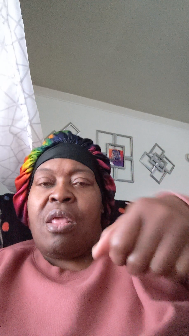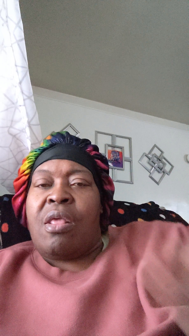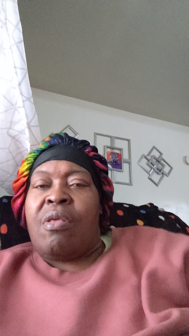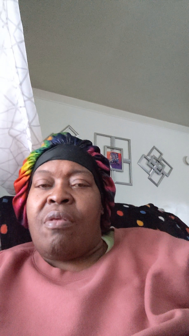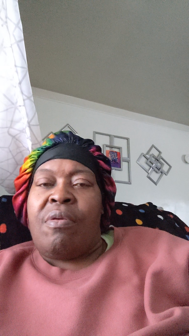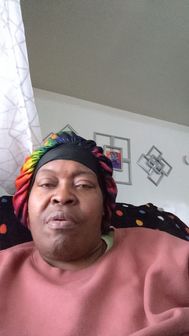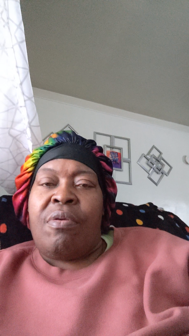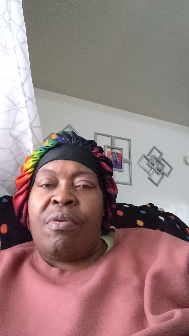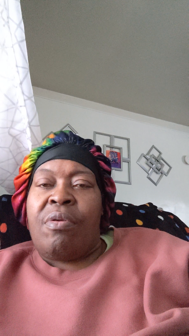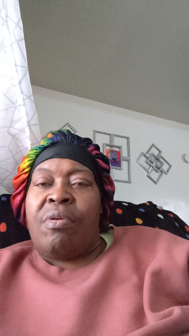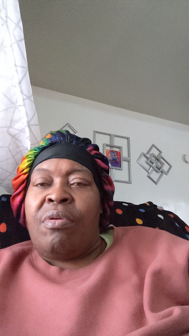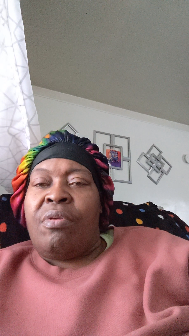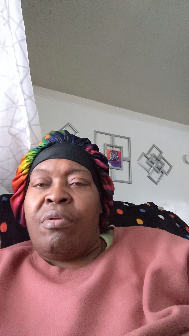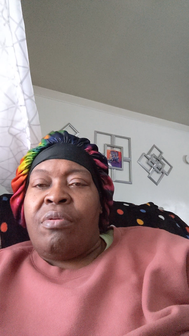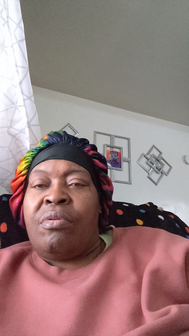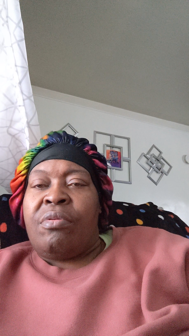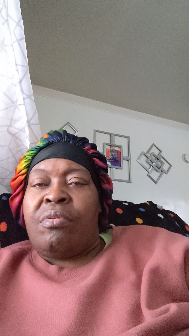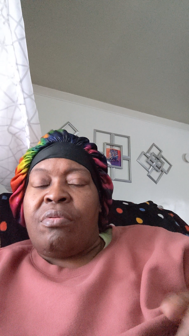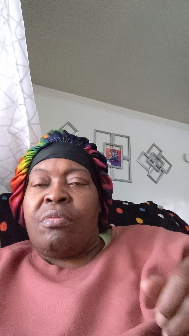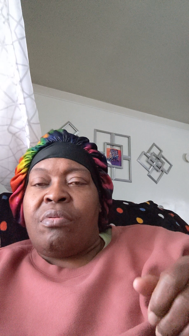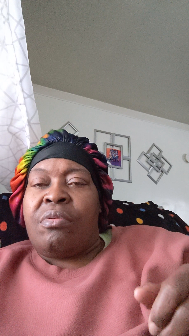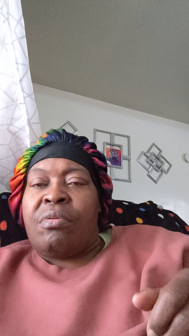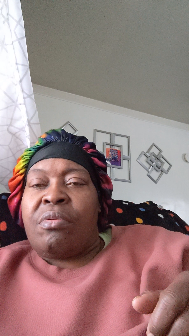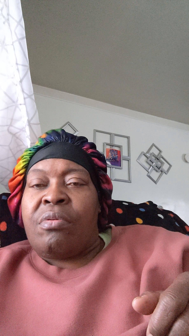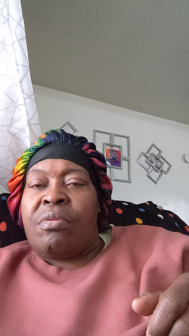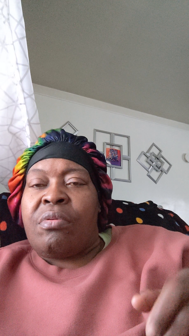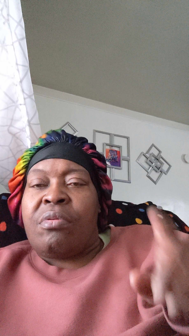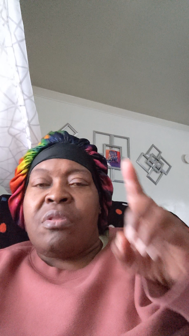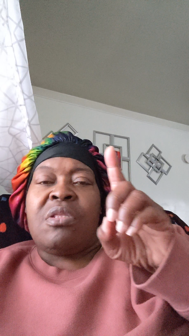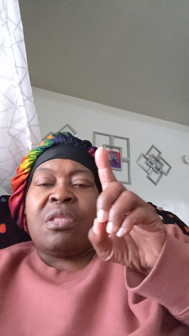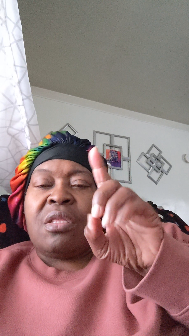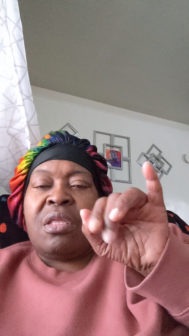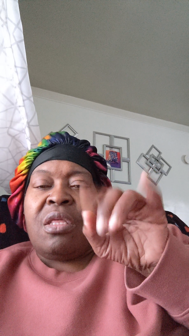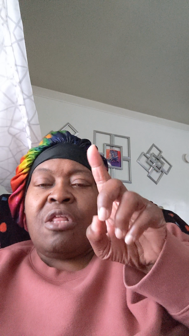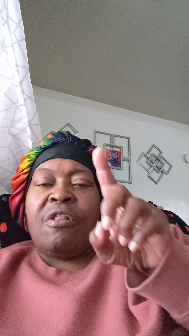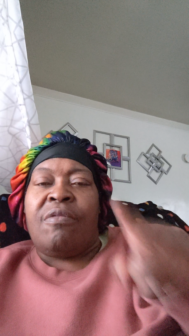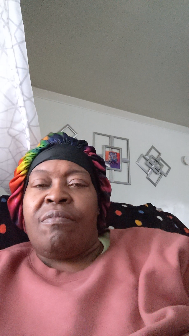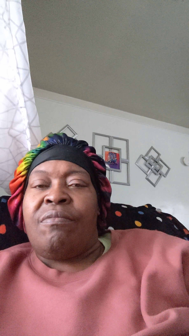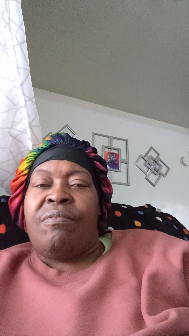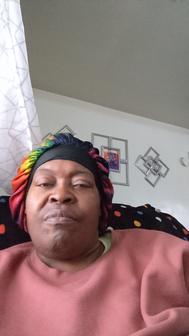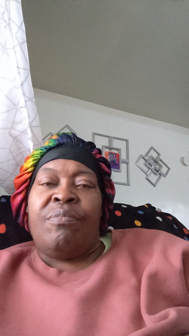did